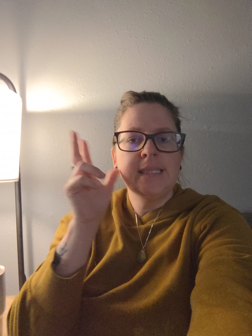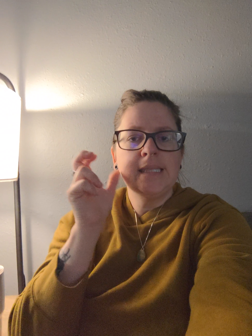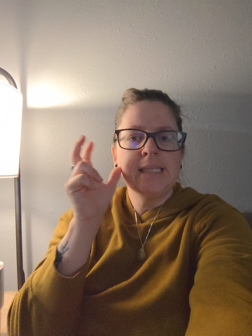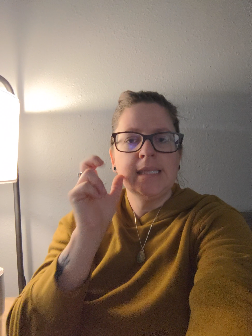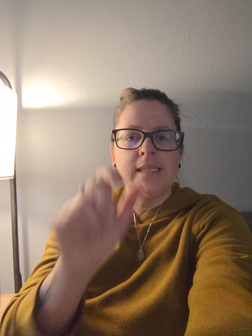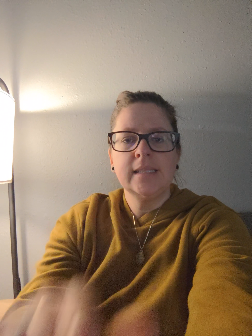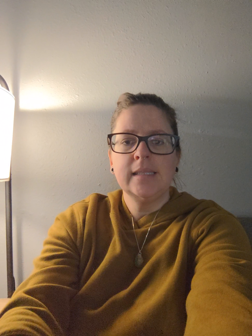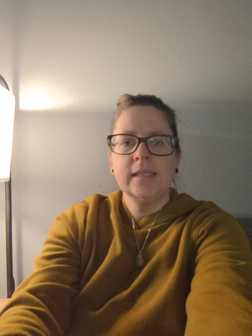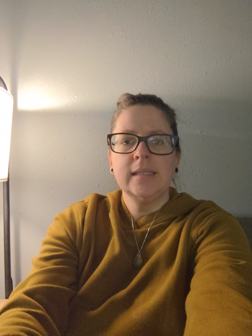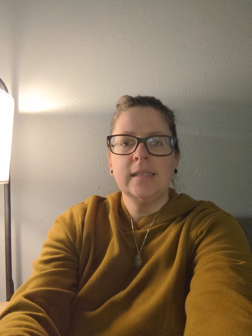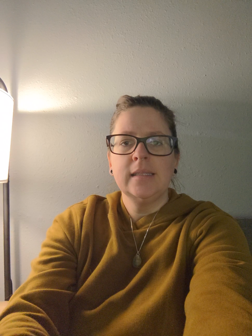listen